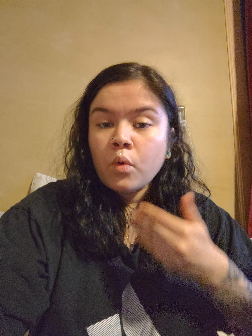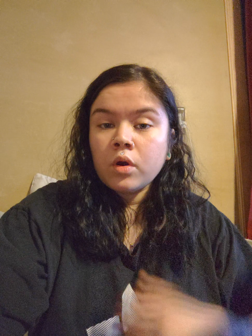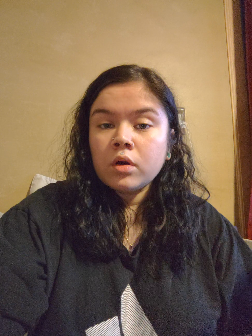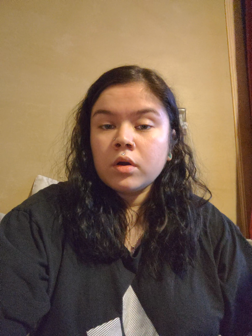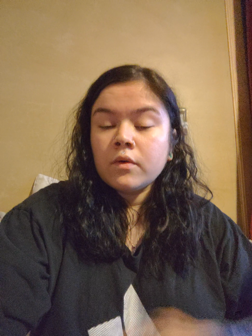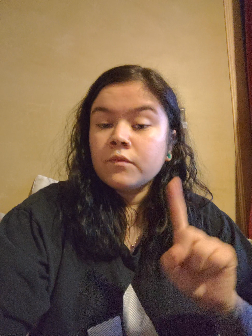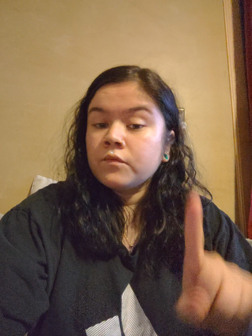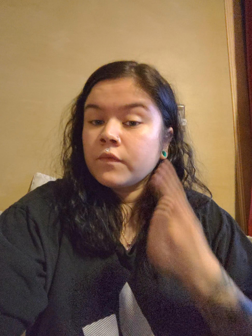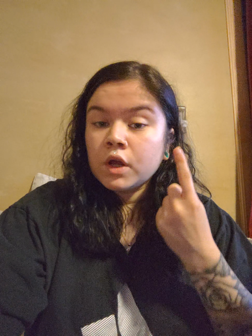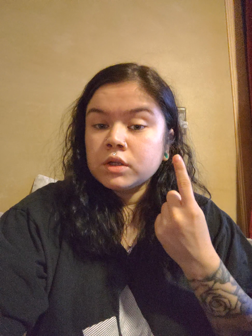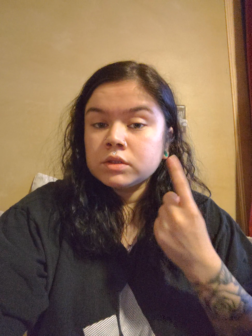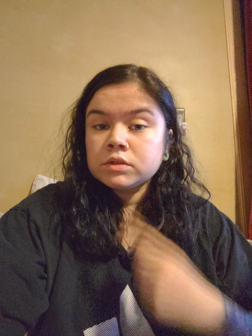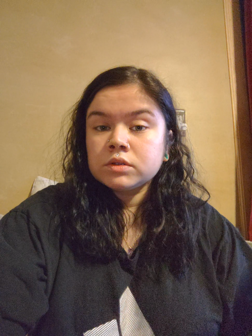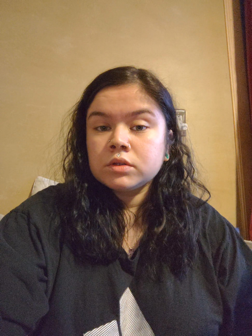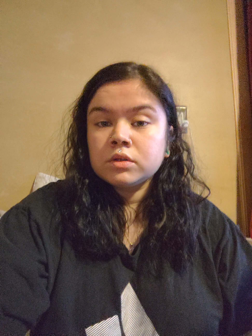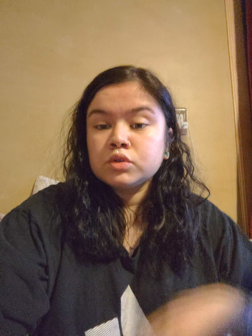first